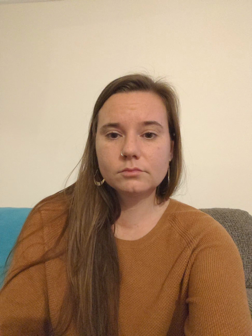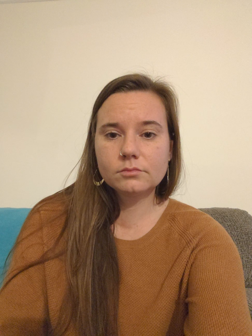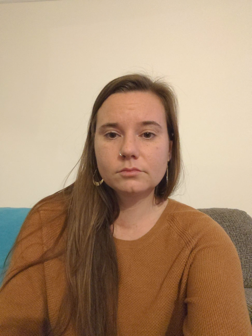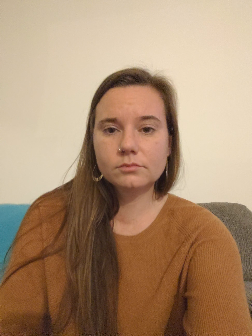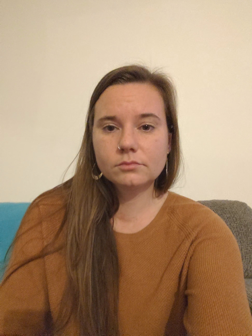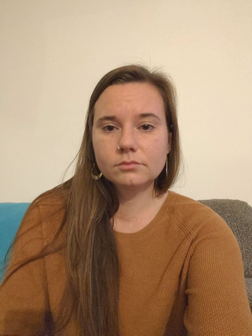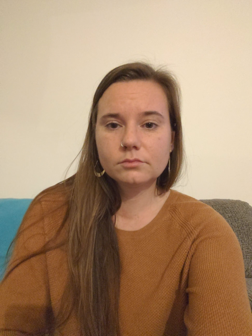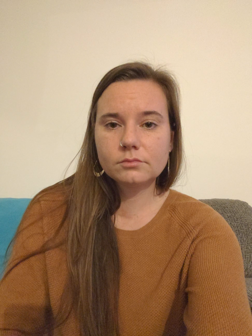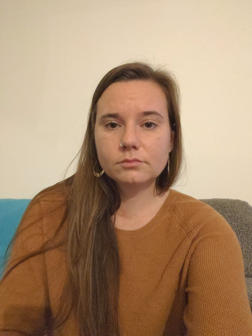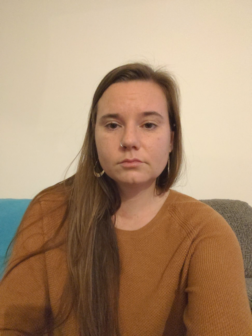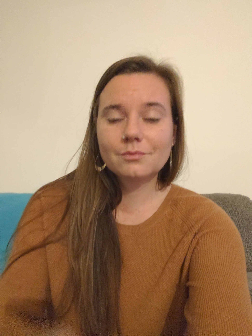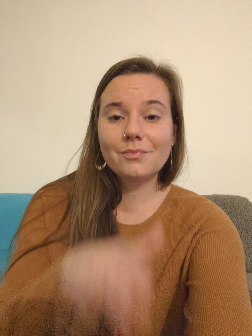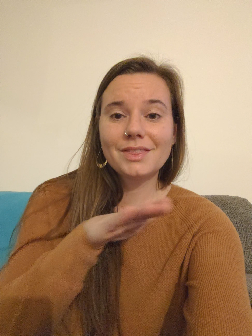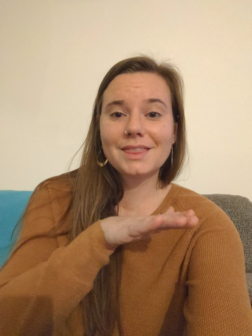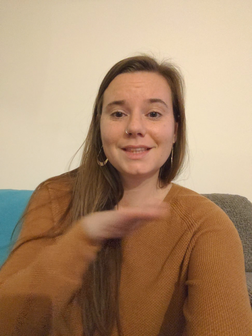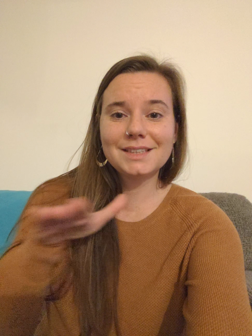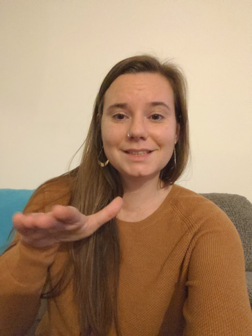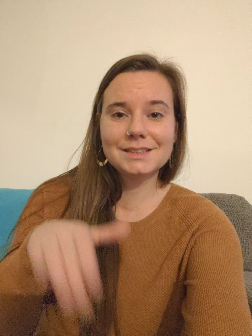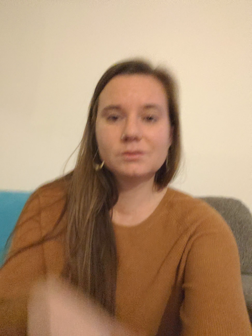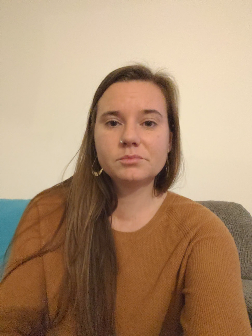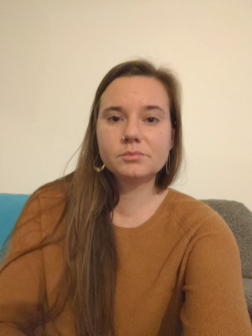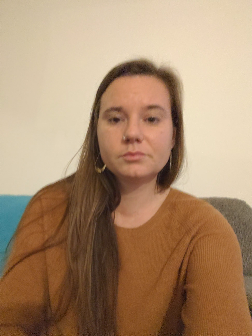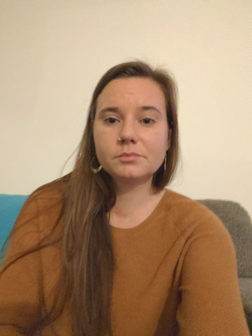clean